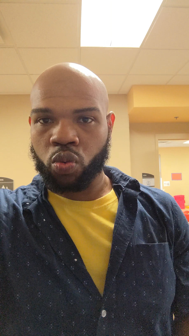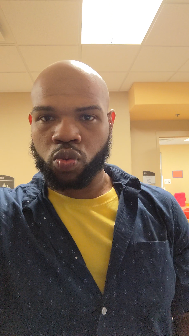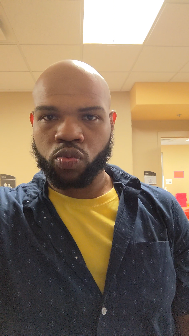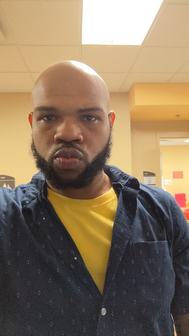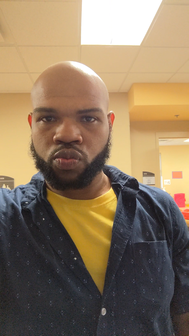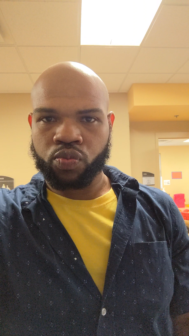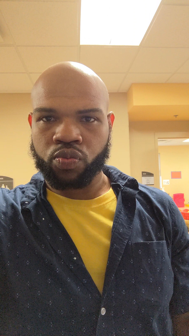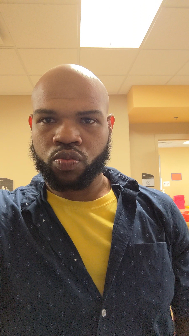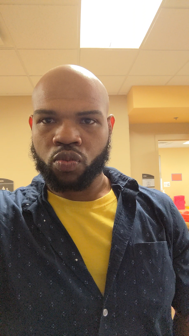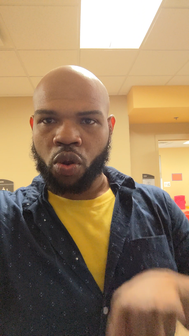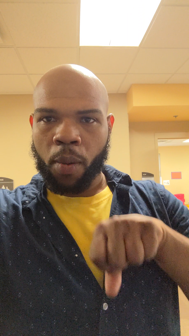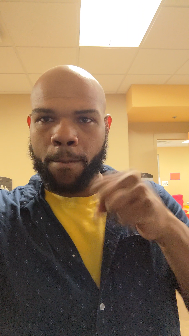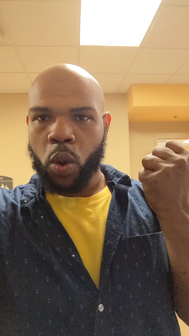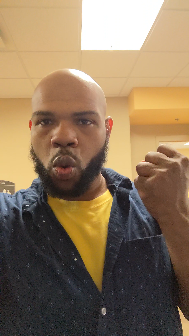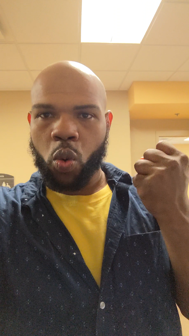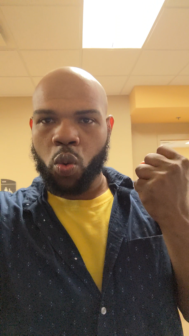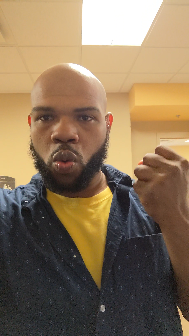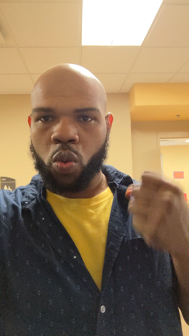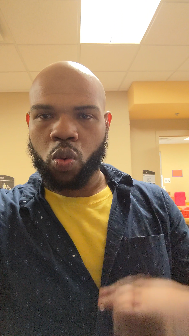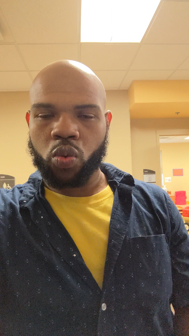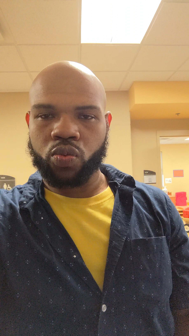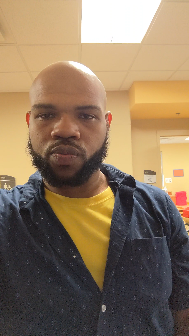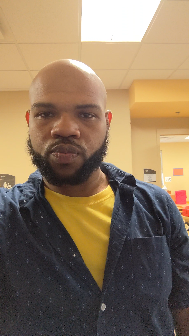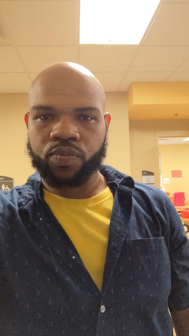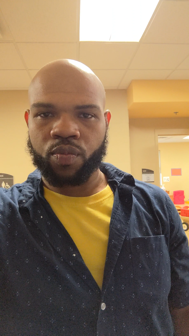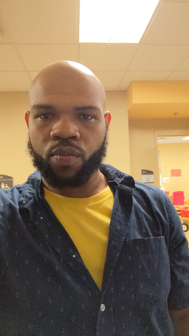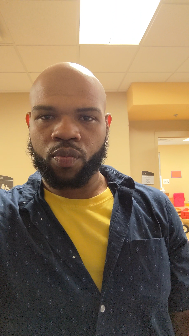broken